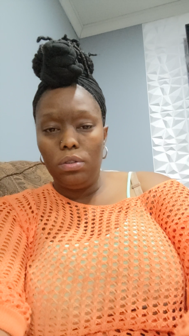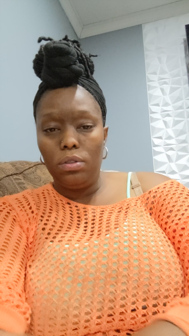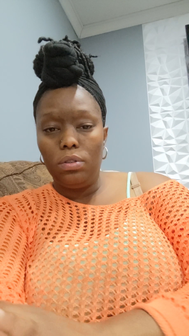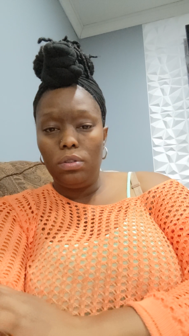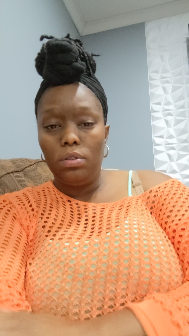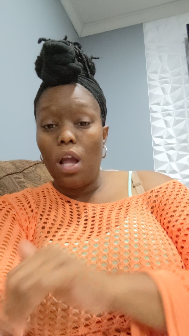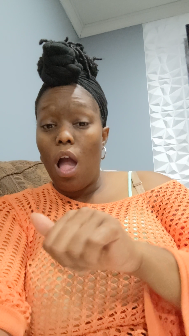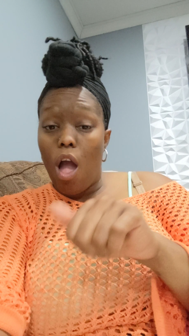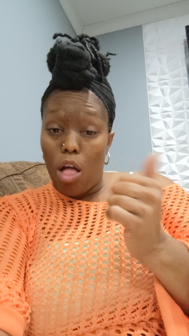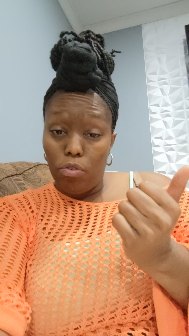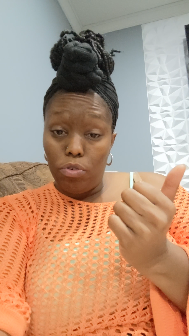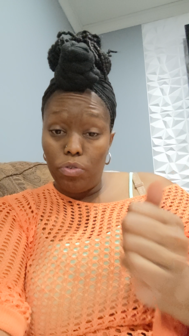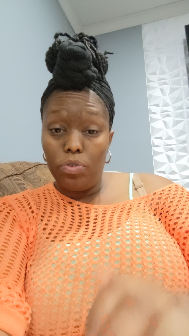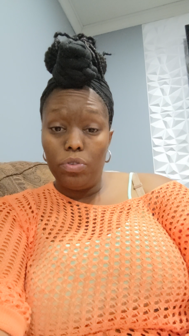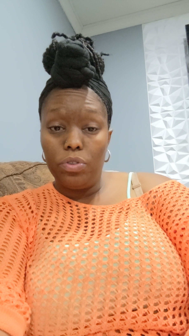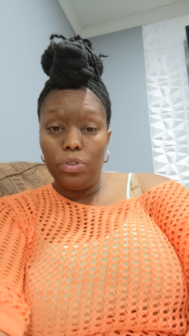other